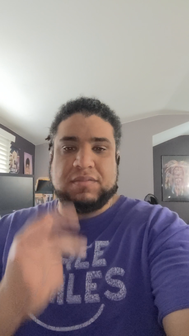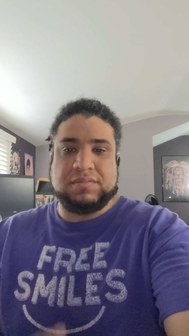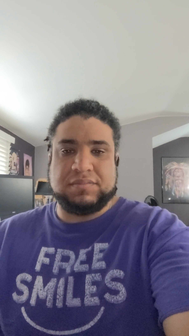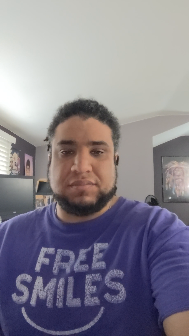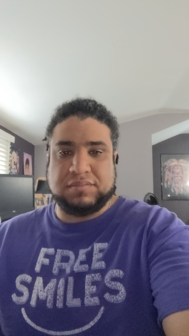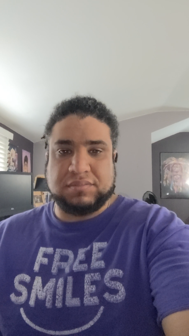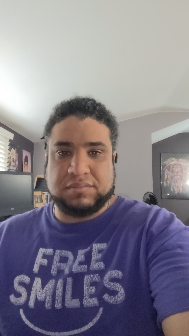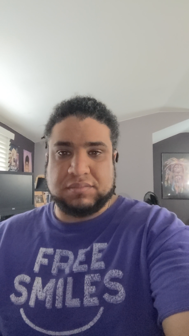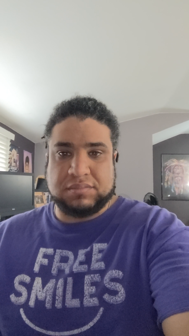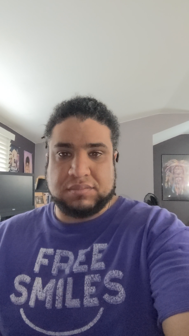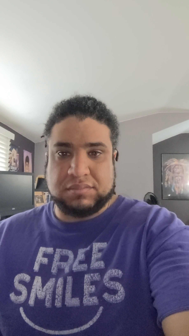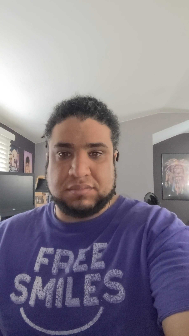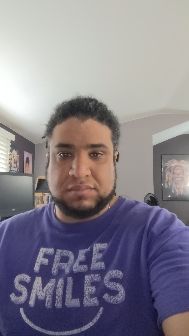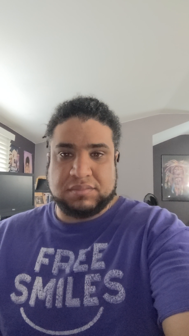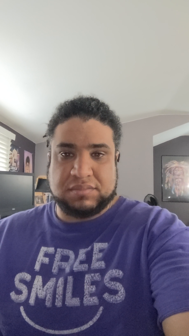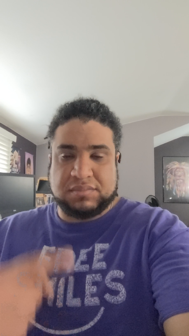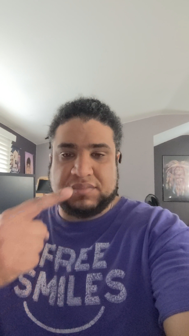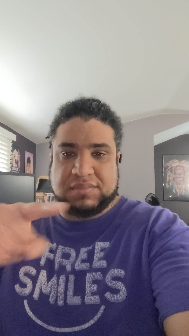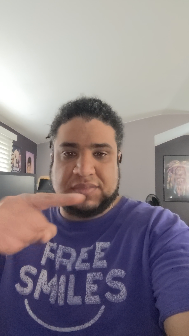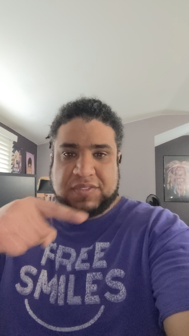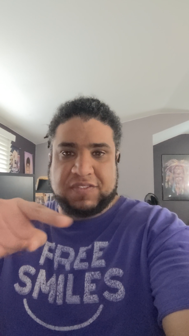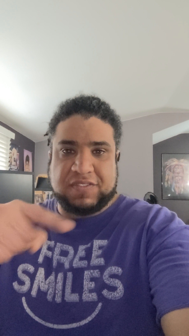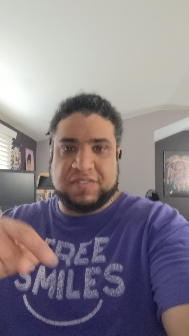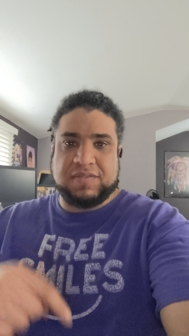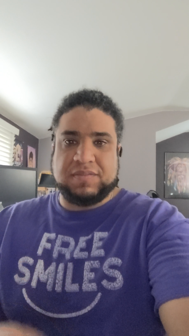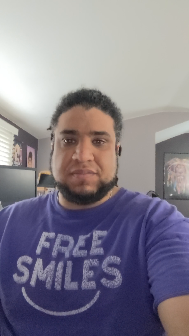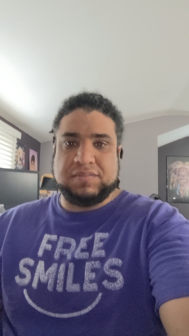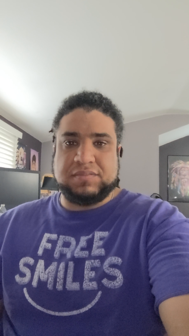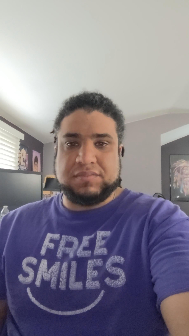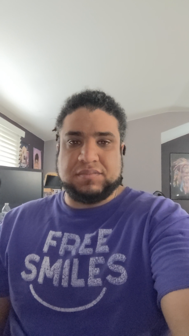knife